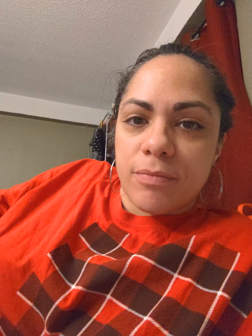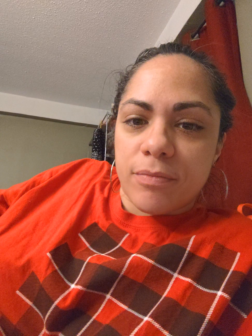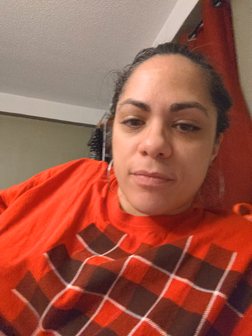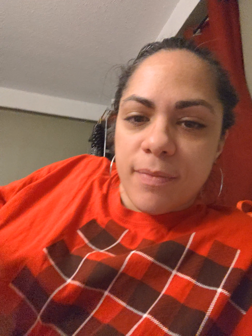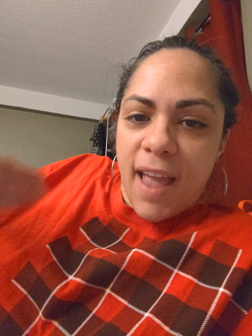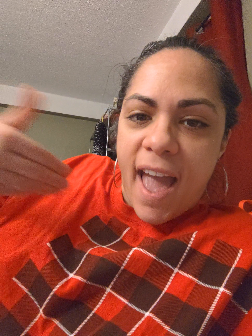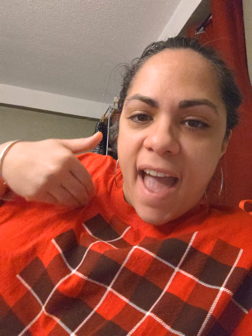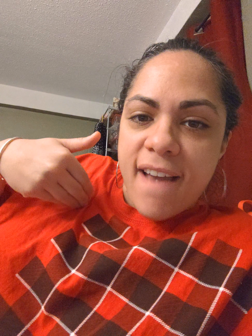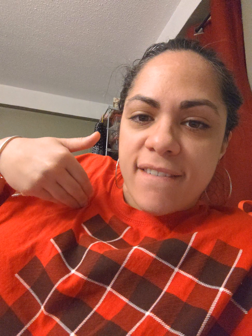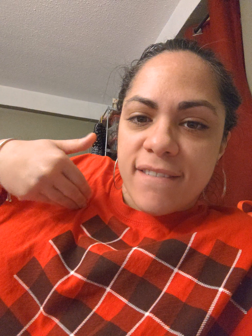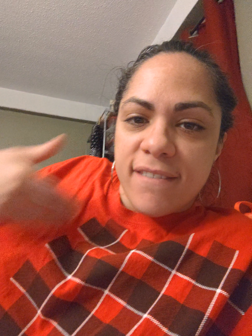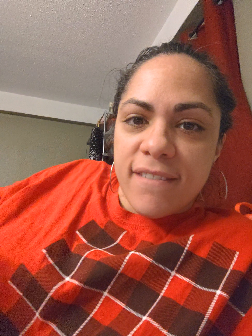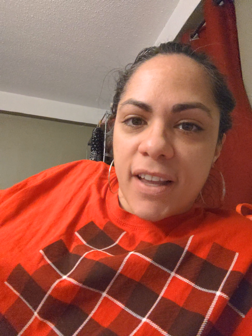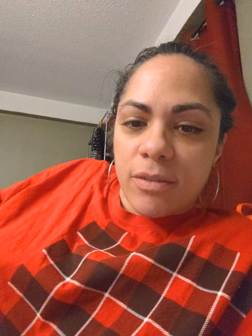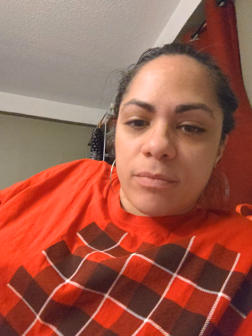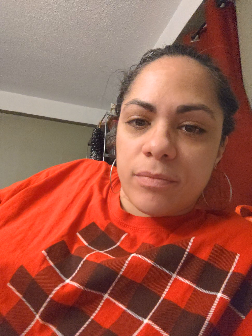have